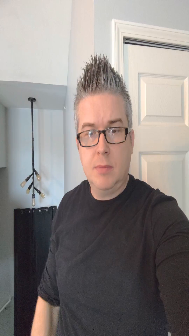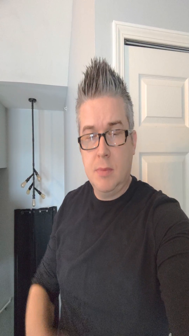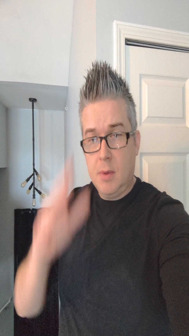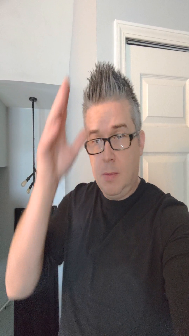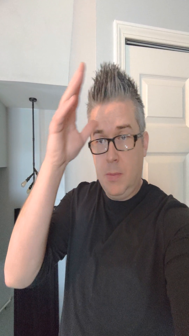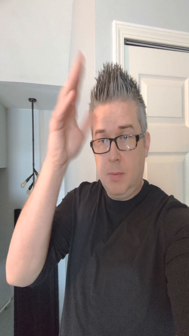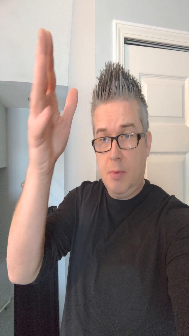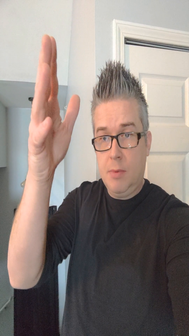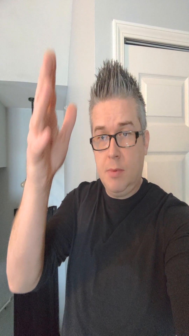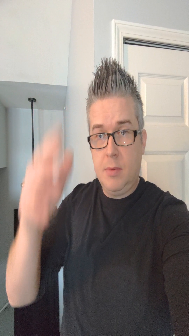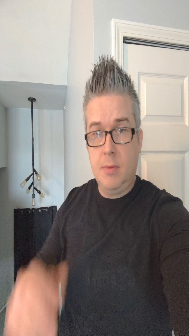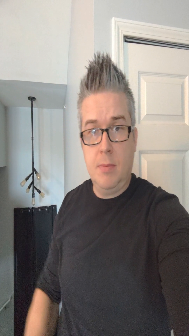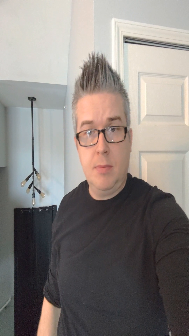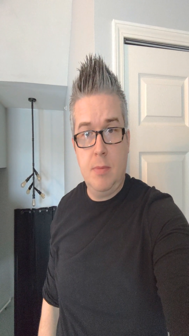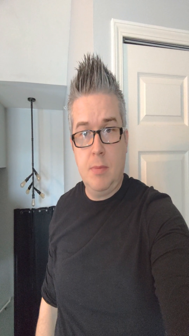grandpa